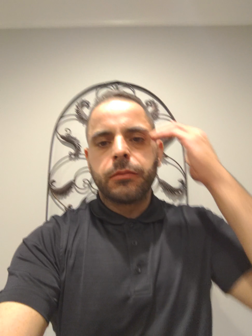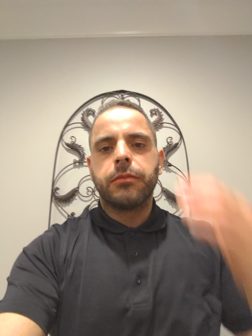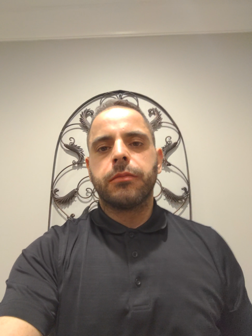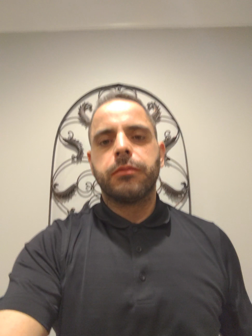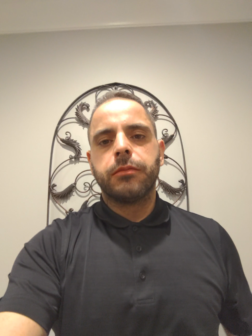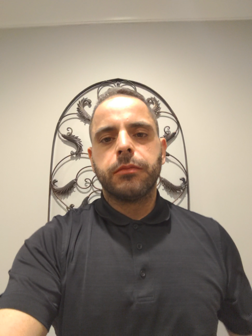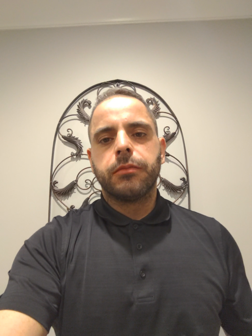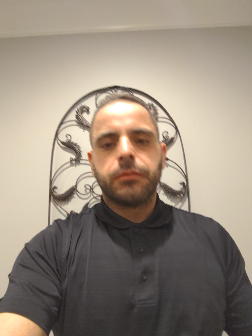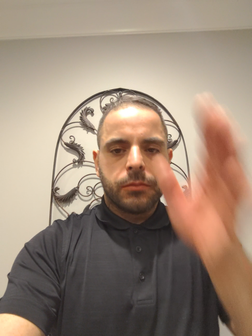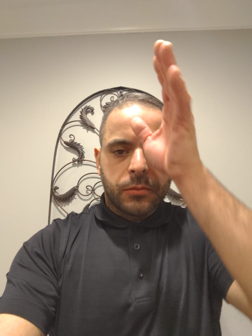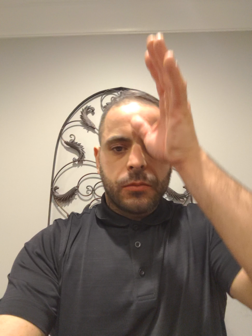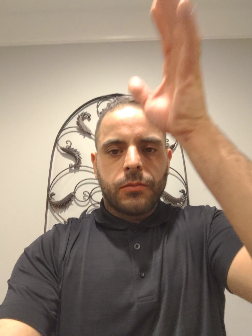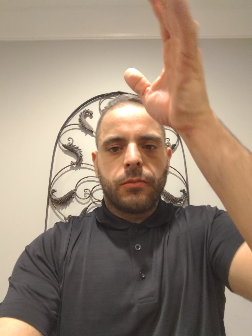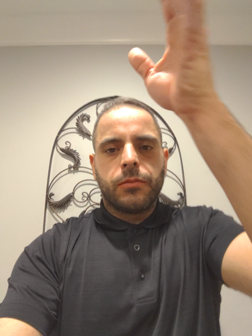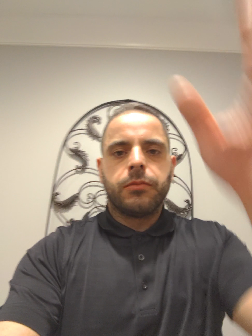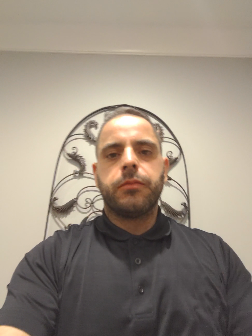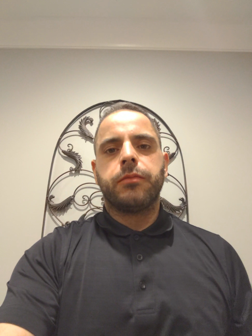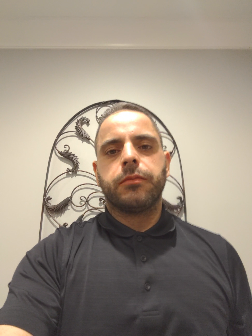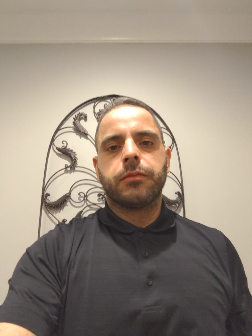grandpa